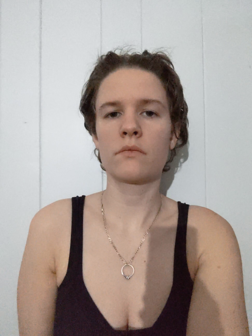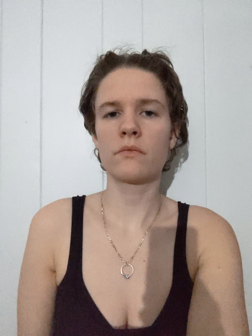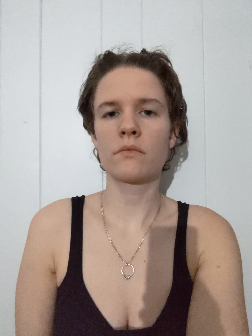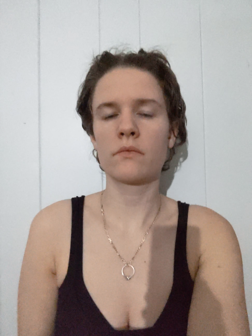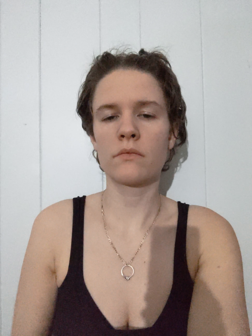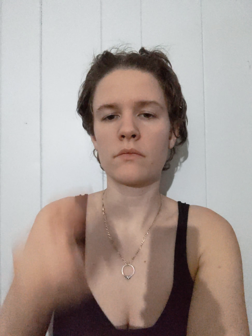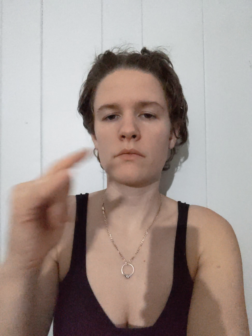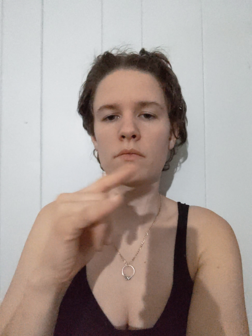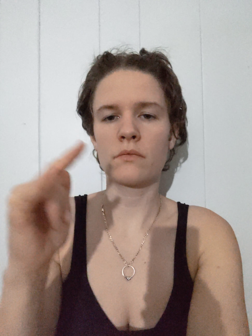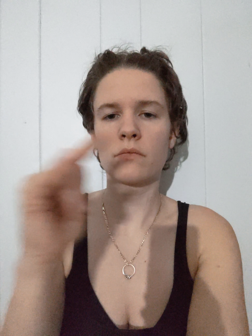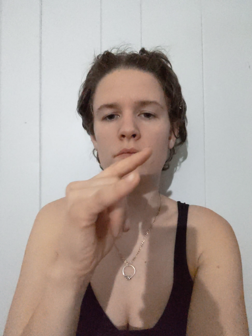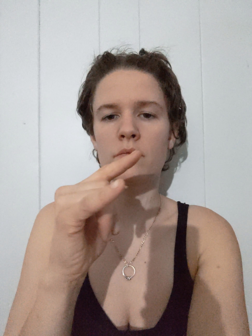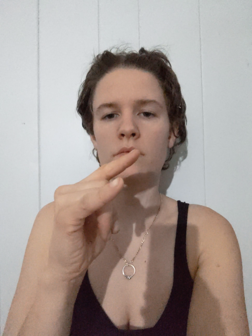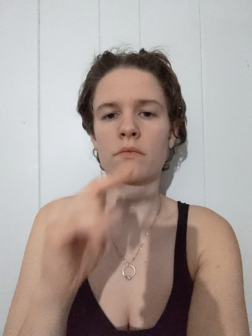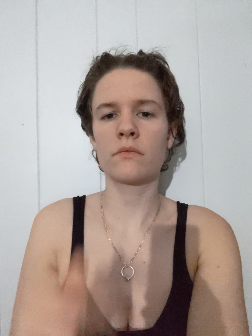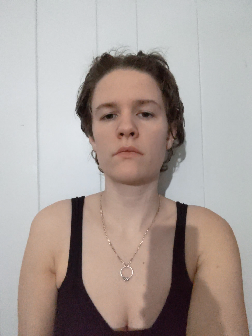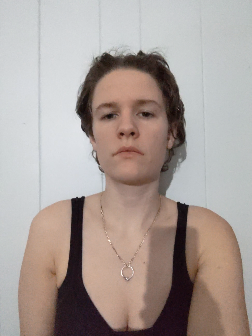airplane